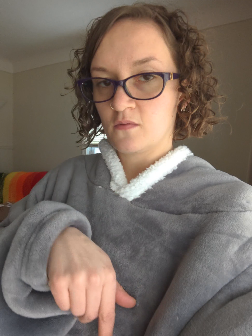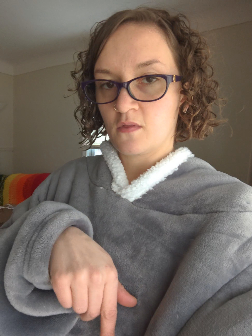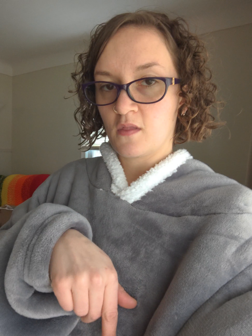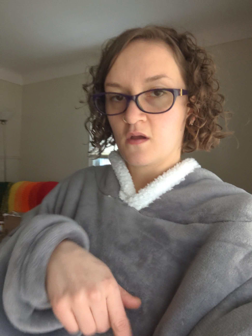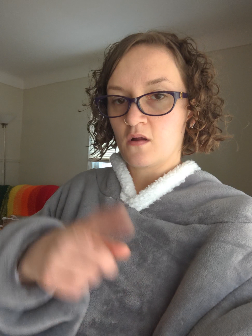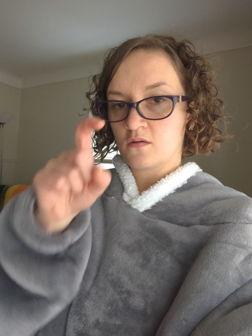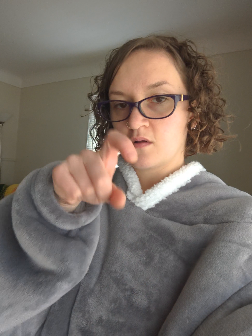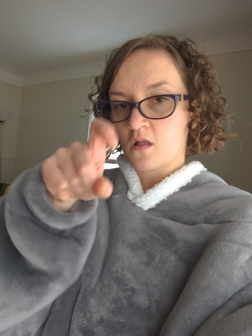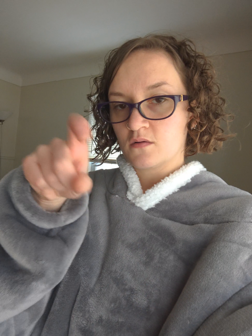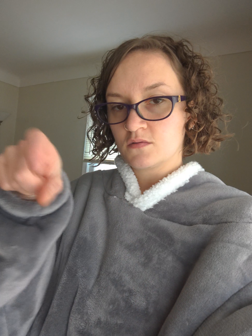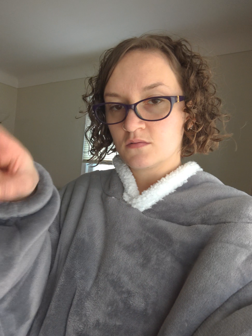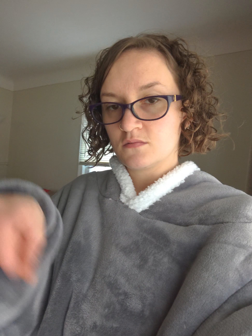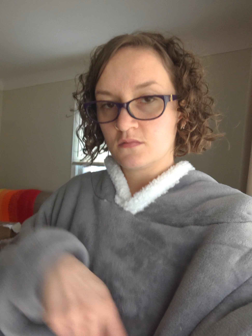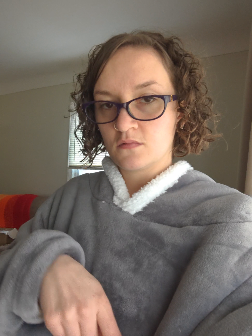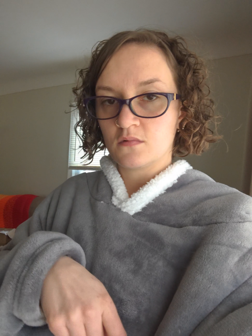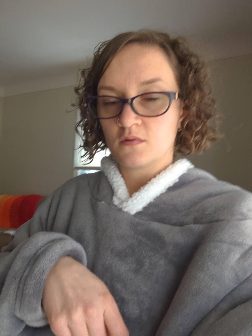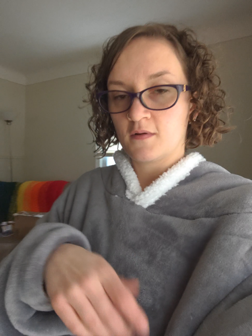closet